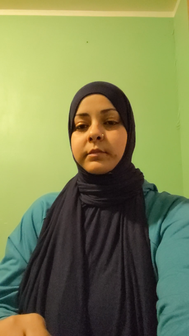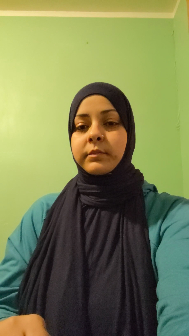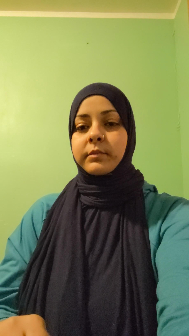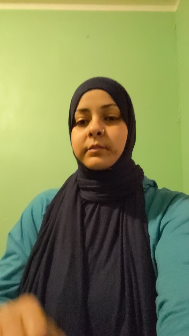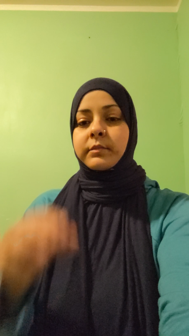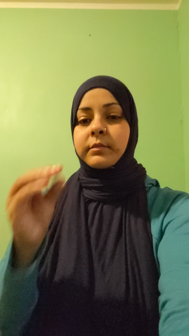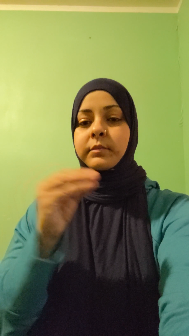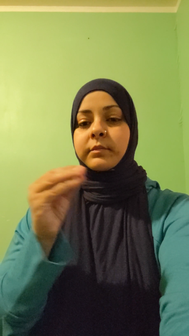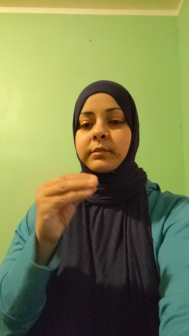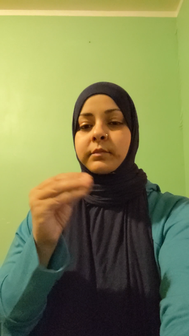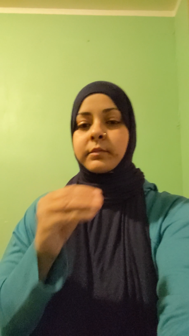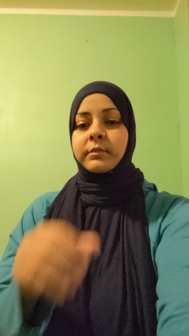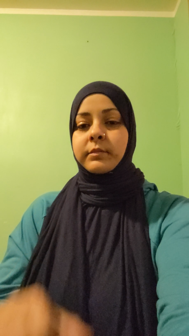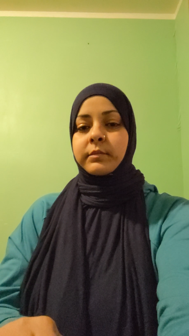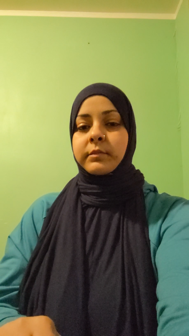more